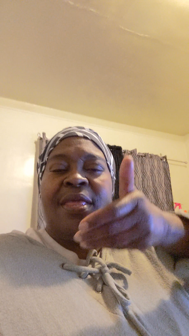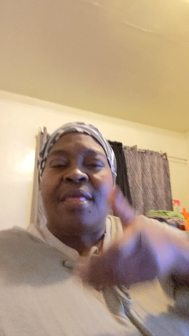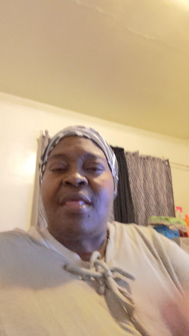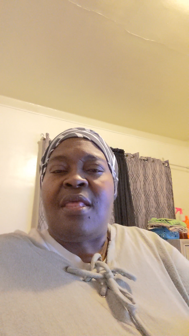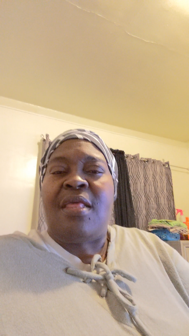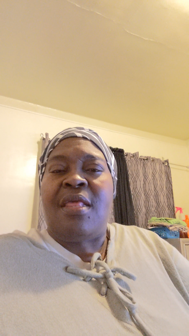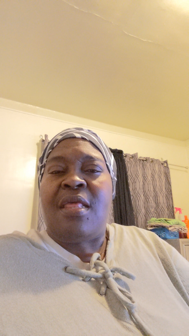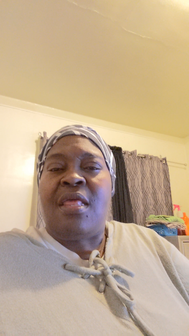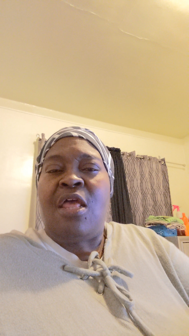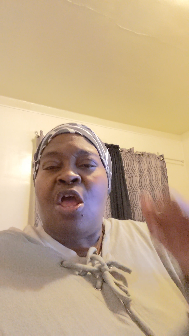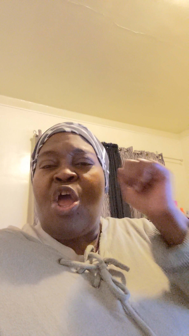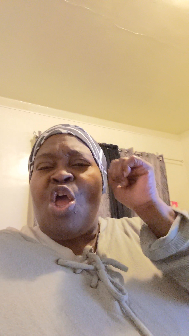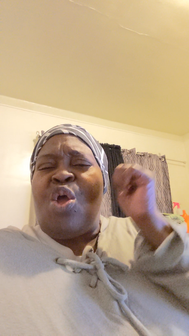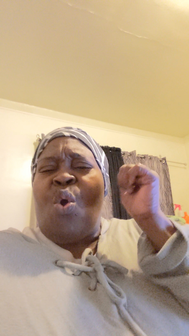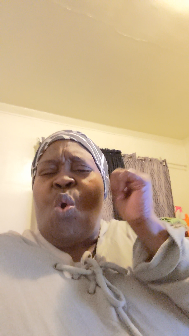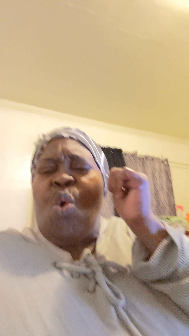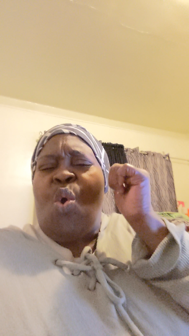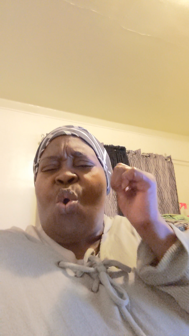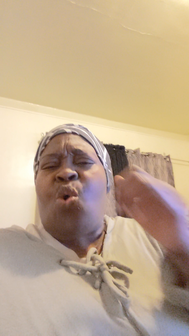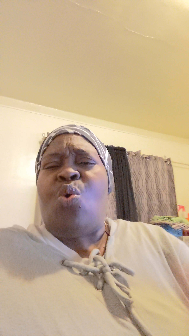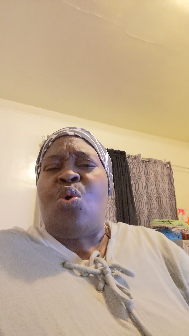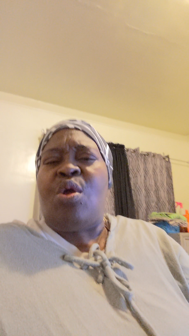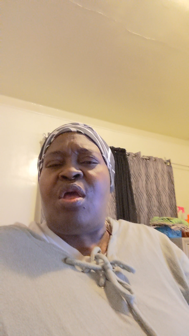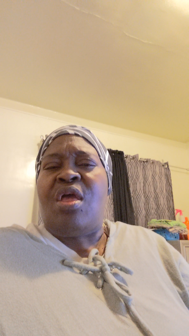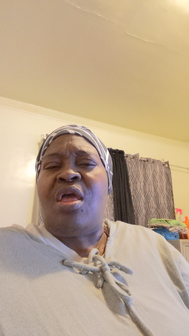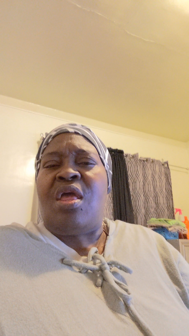cold